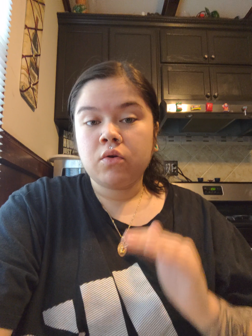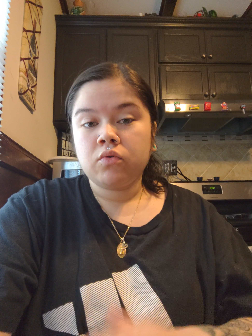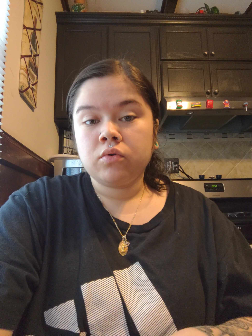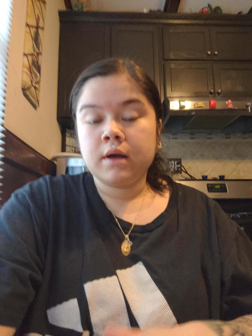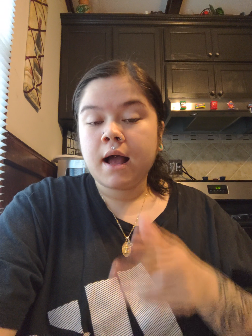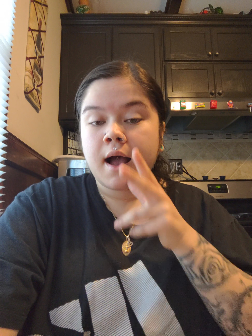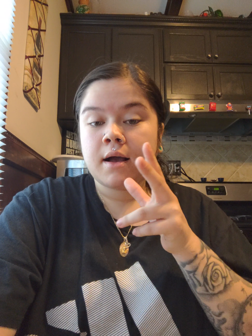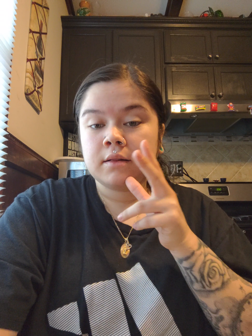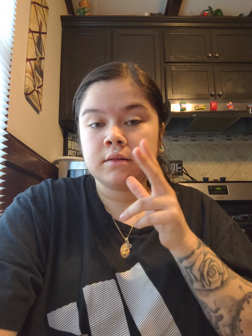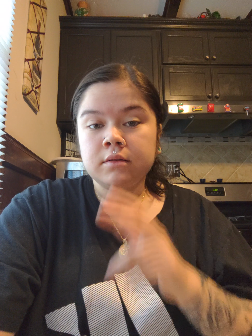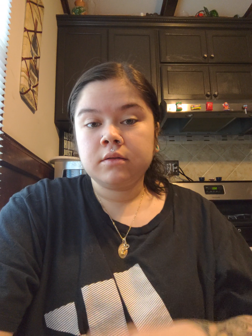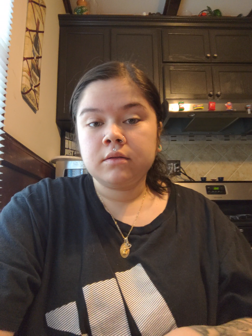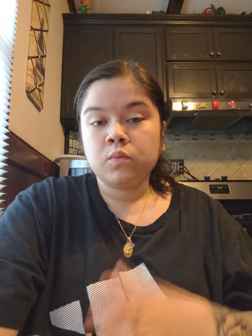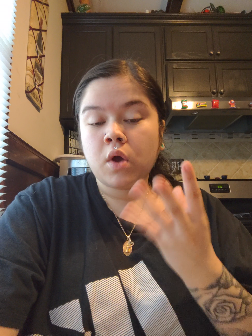hen